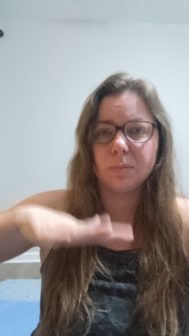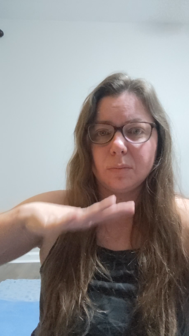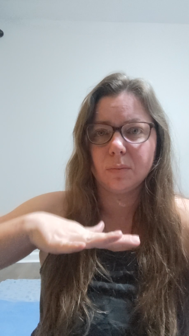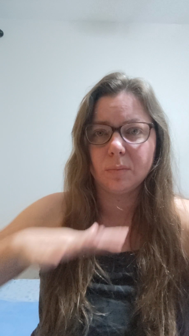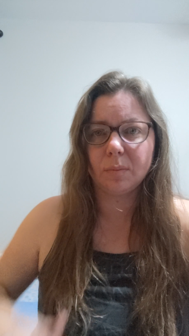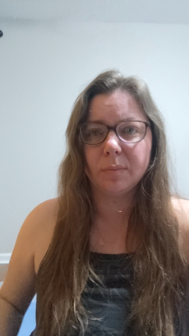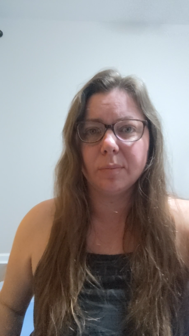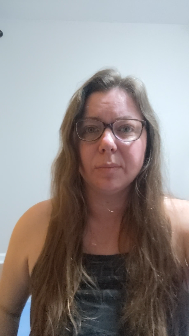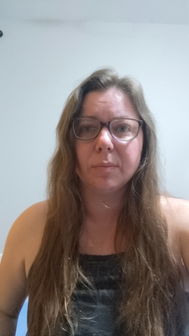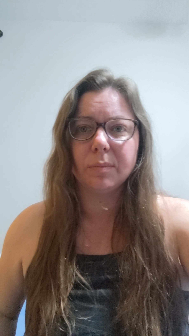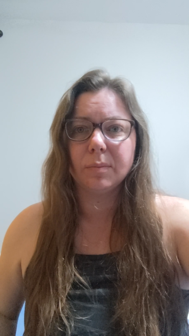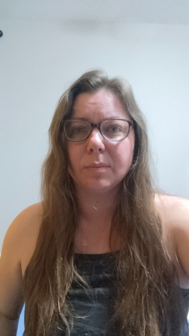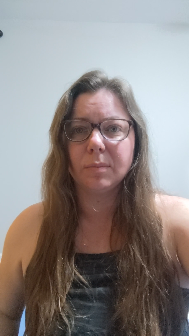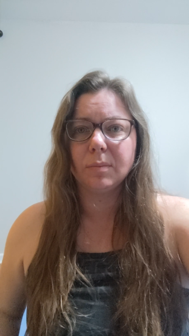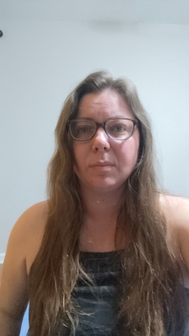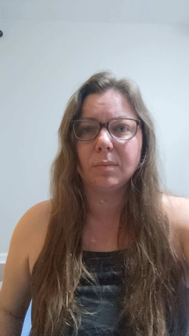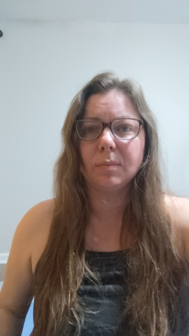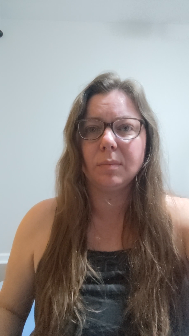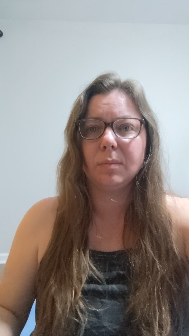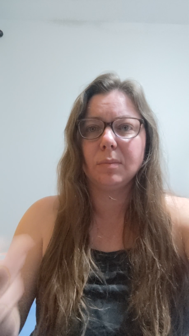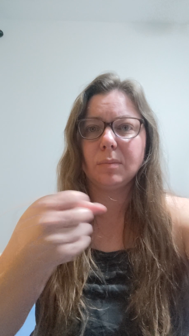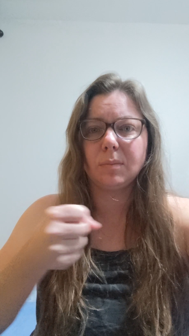coffee